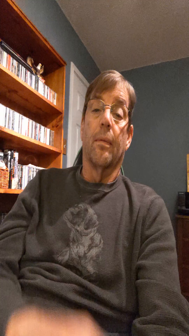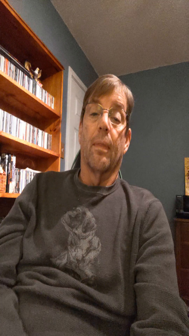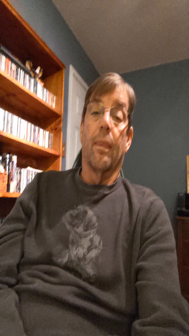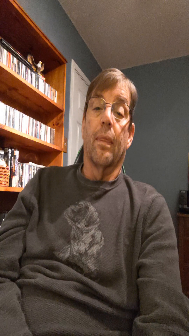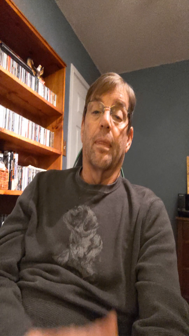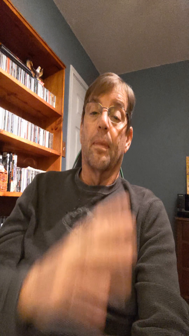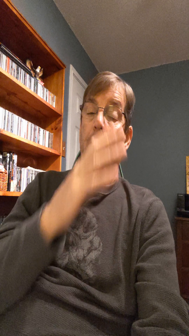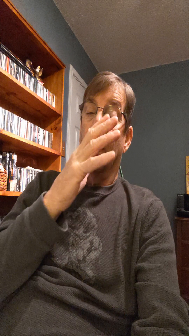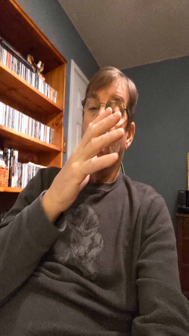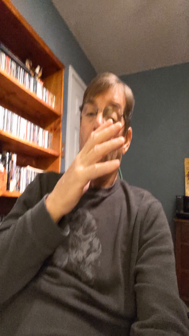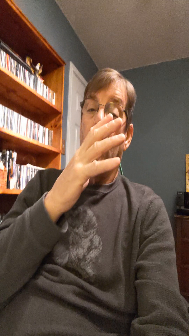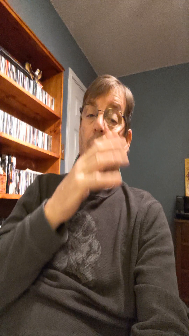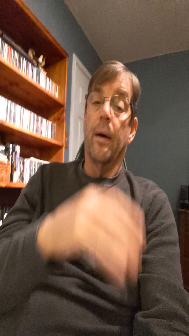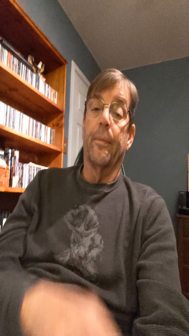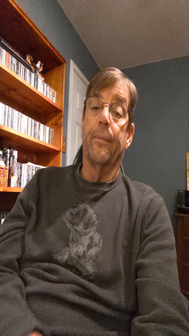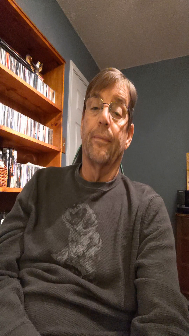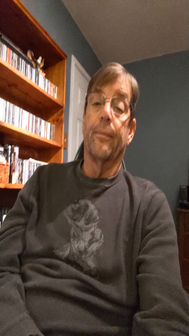mom